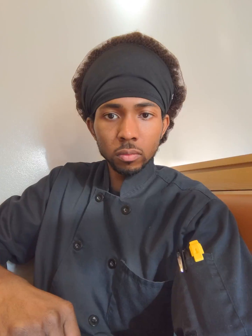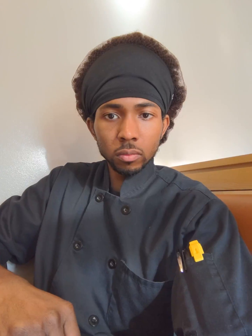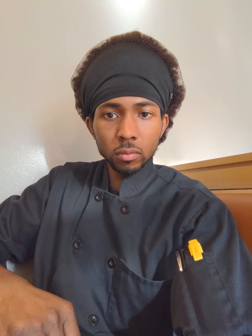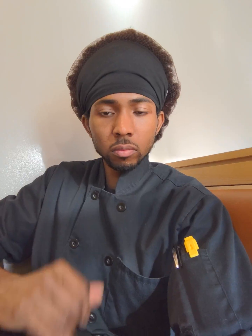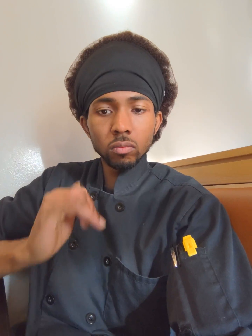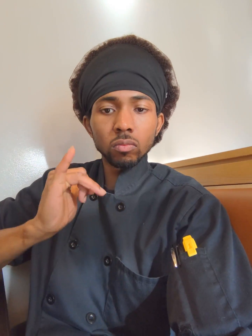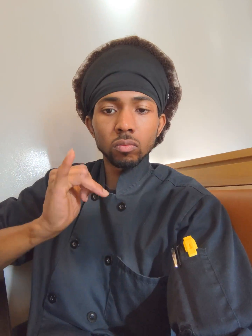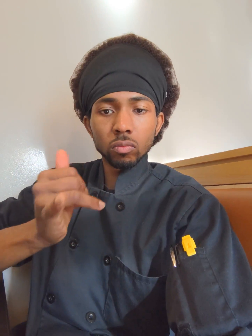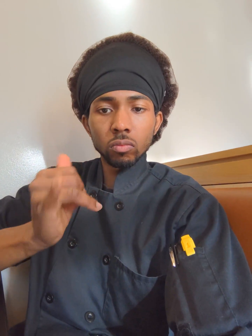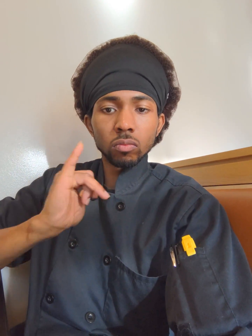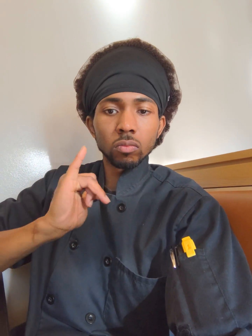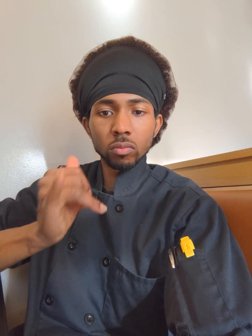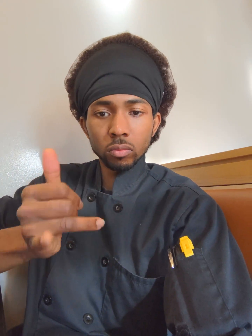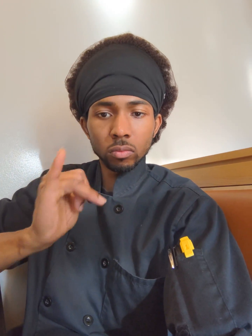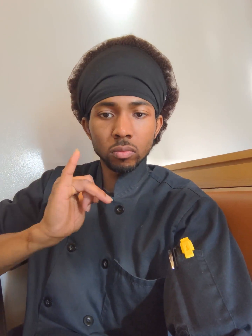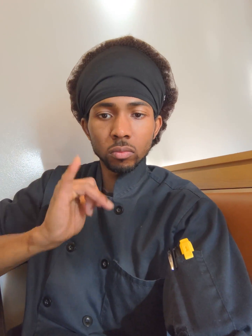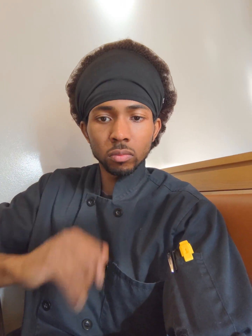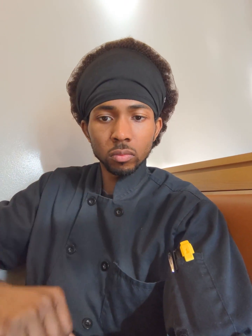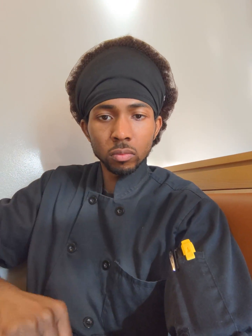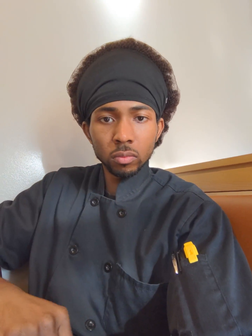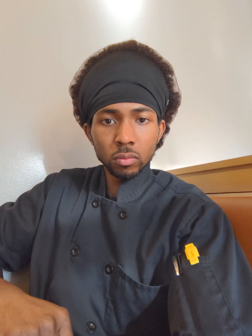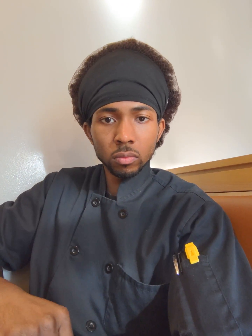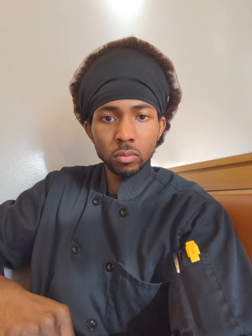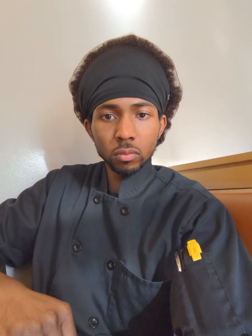rocking chair